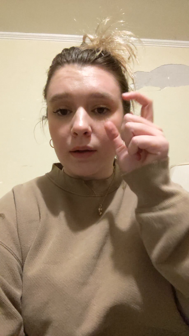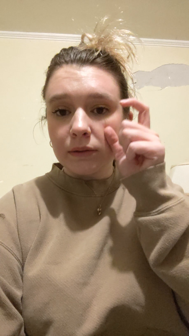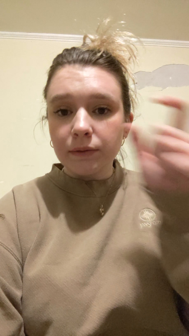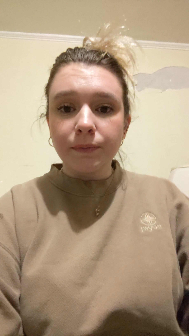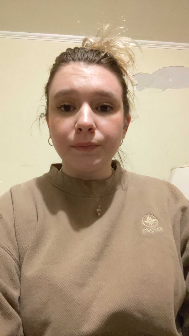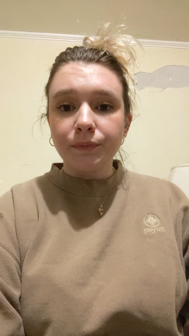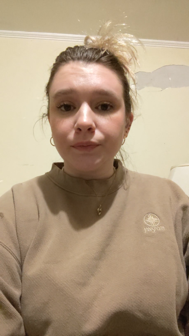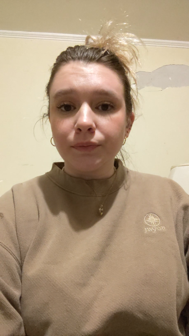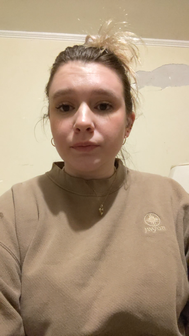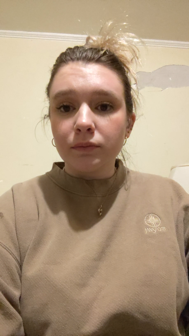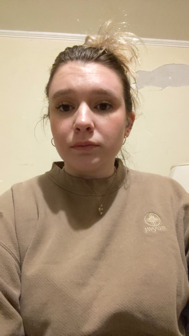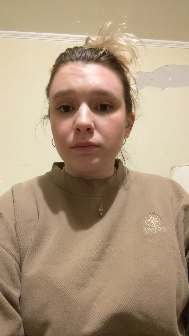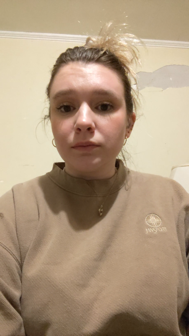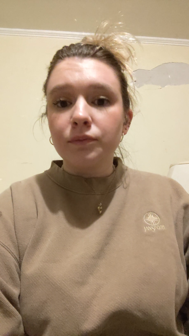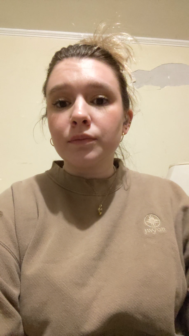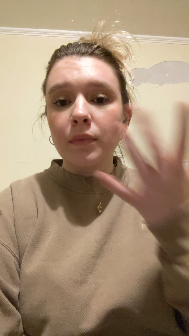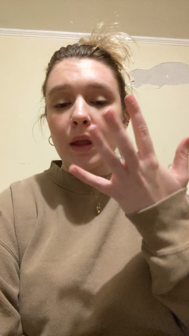hand